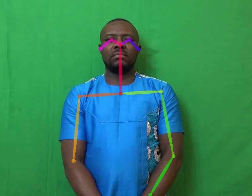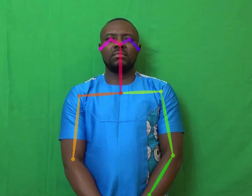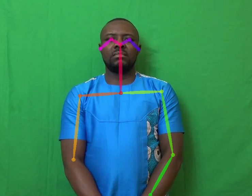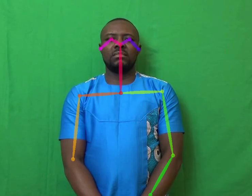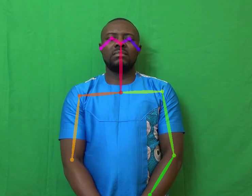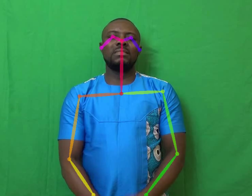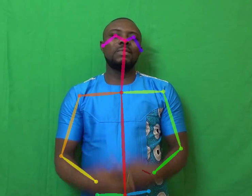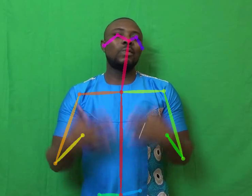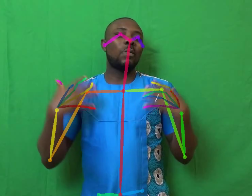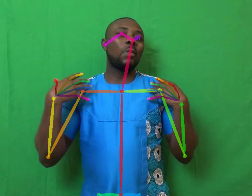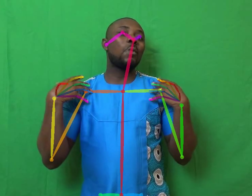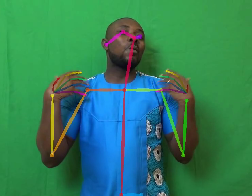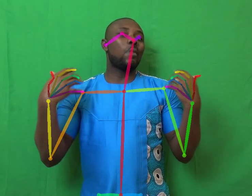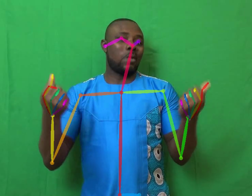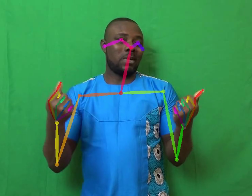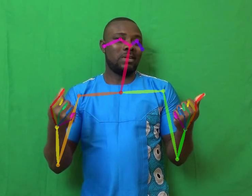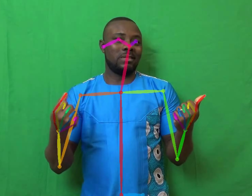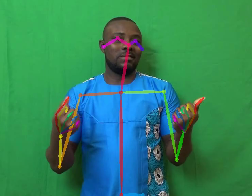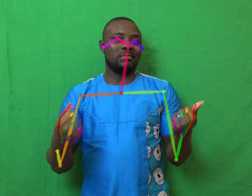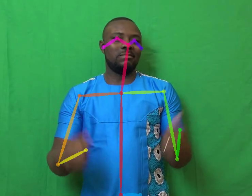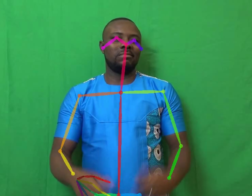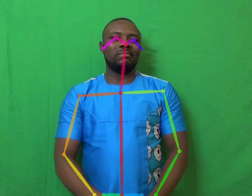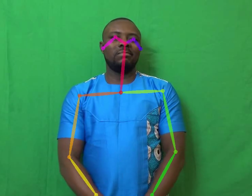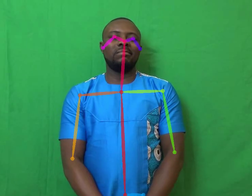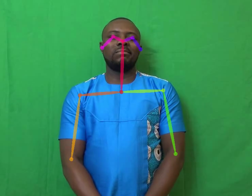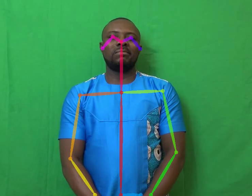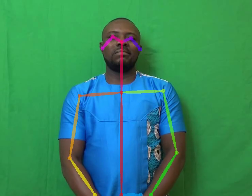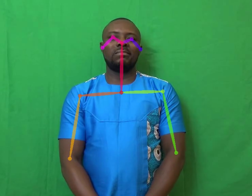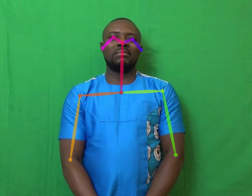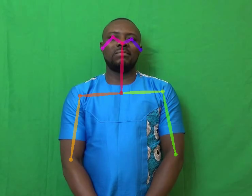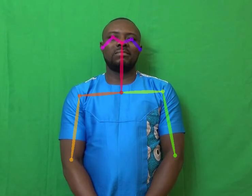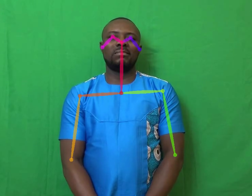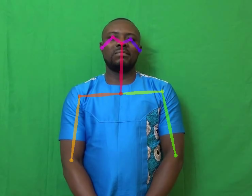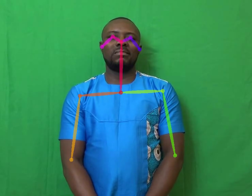well